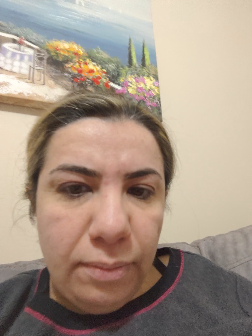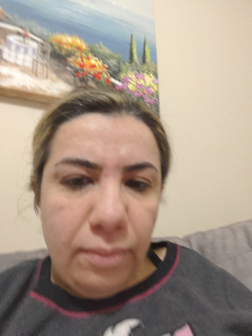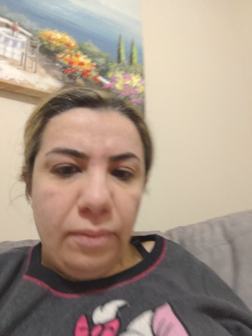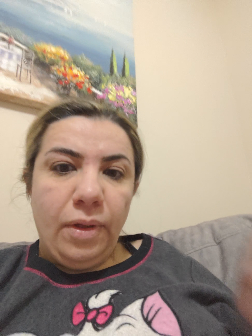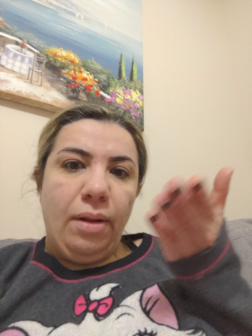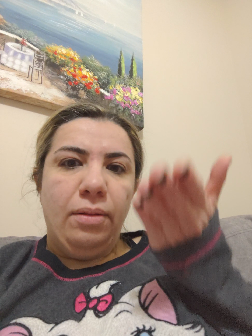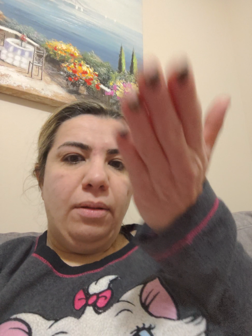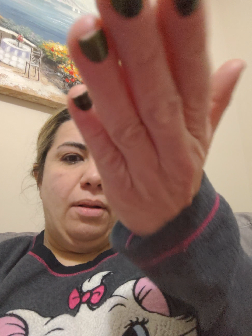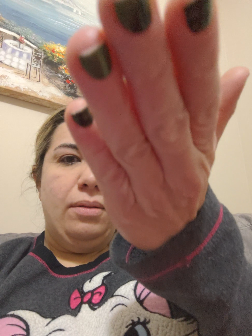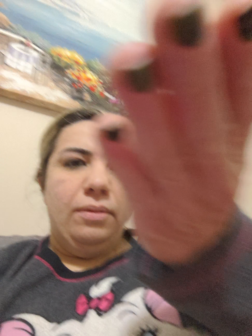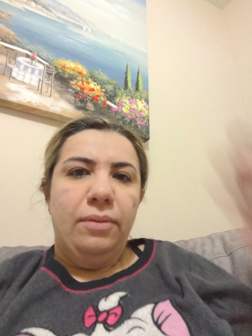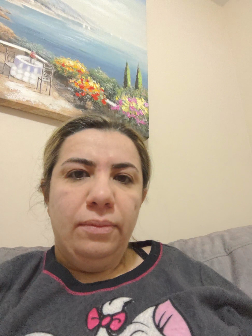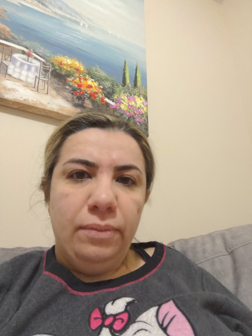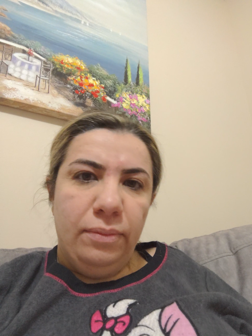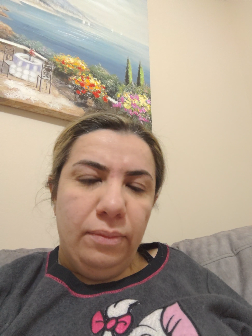there